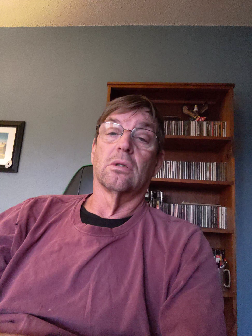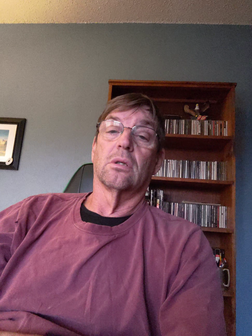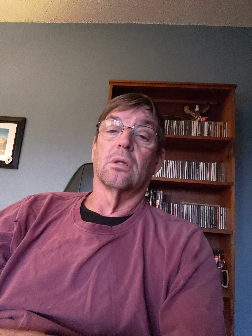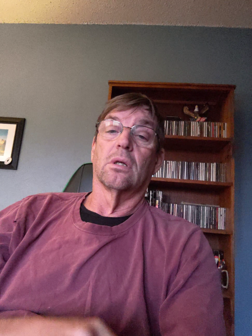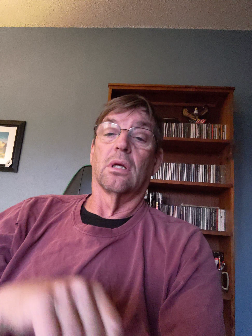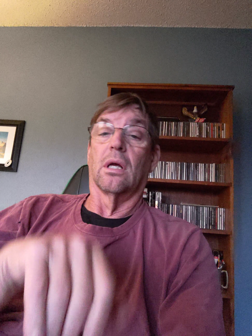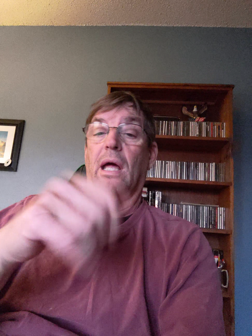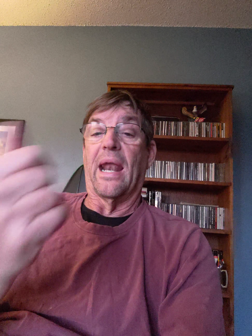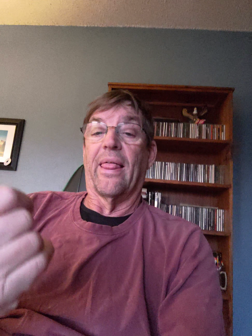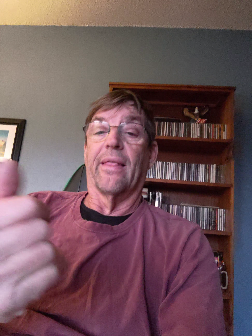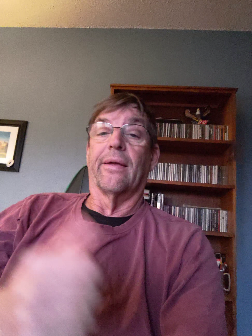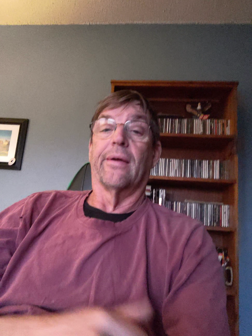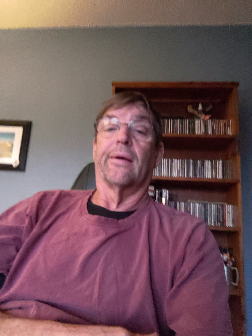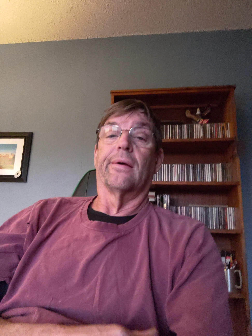another